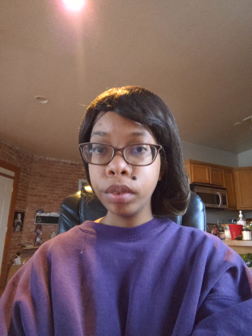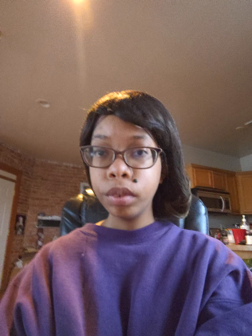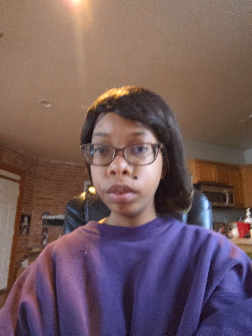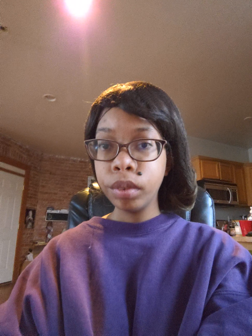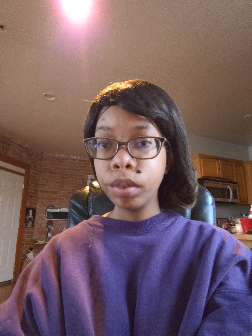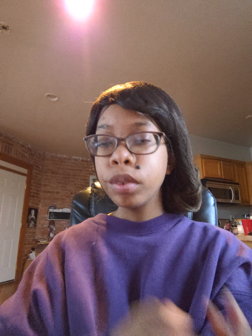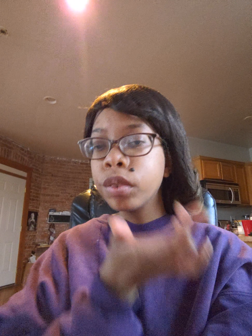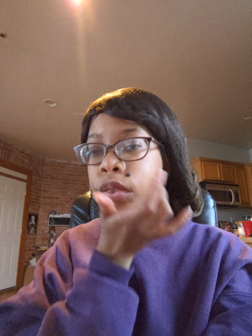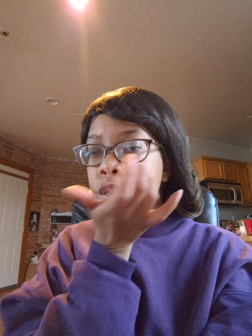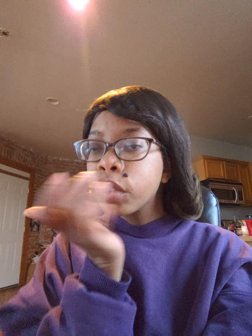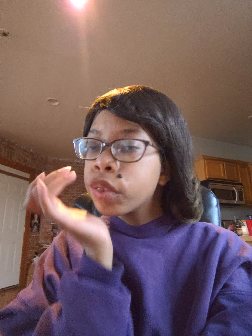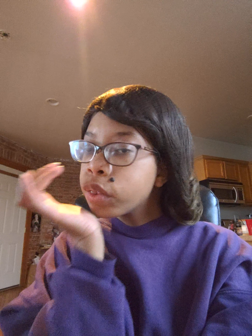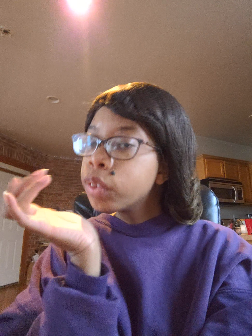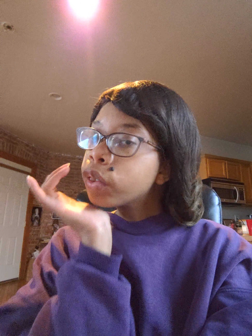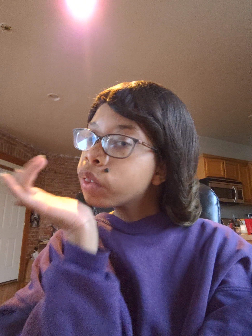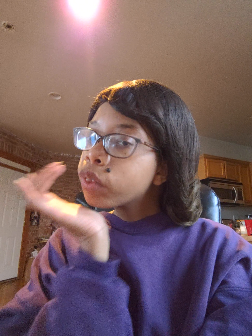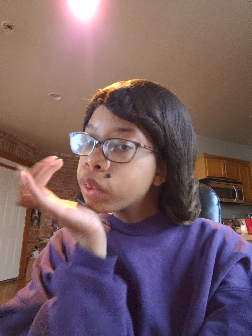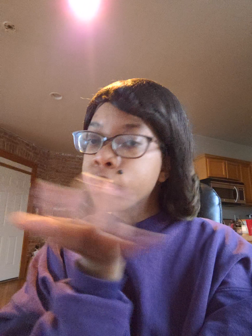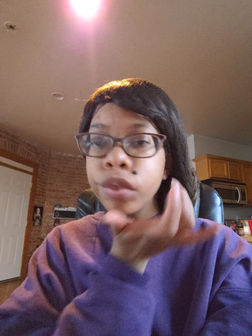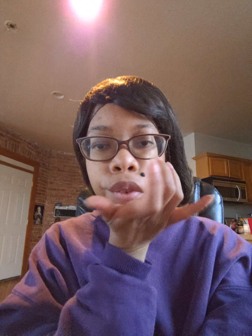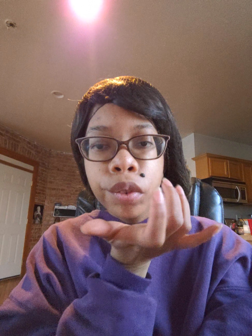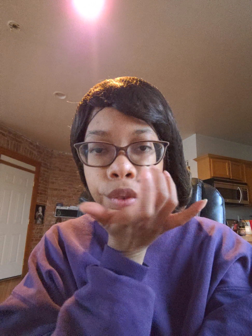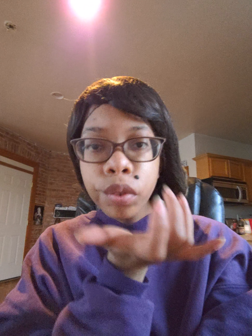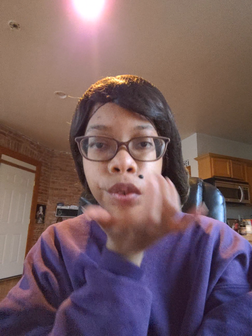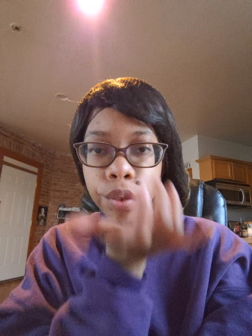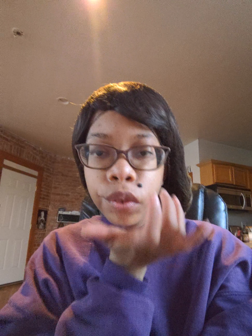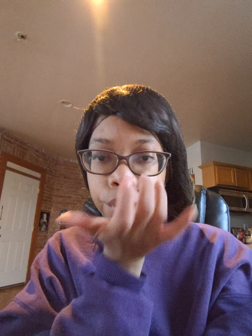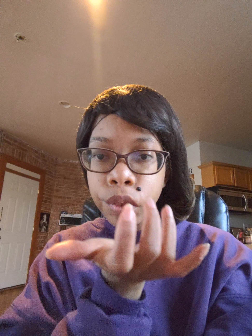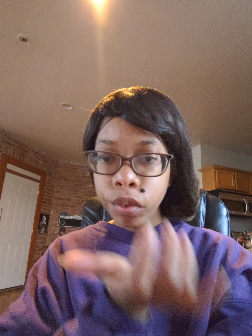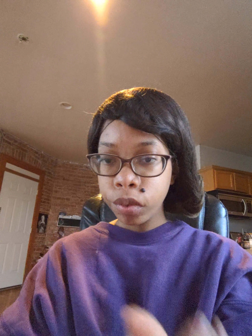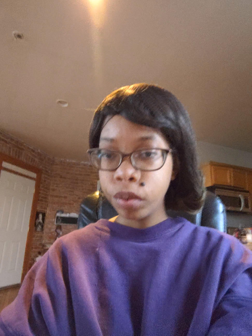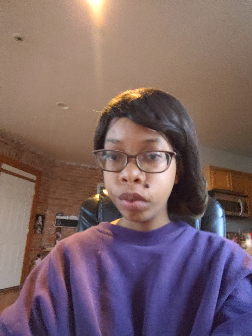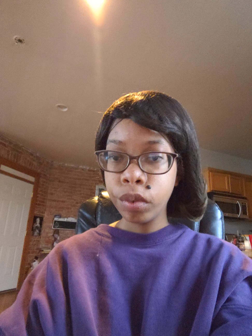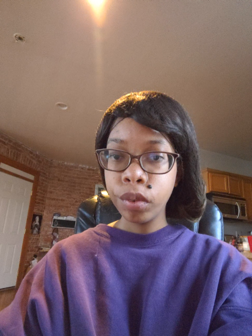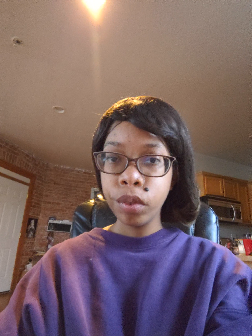grass